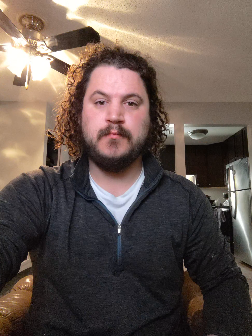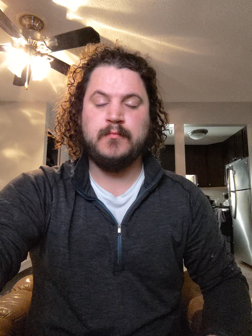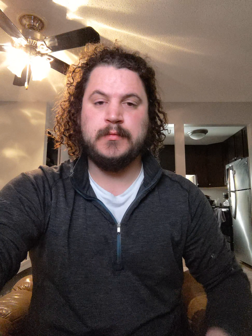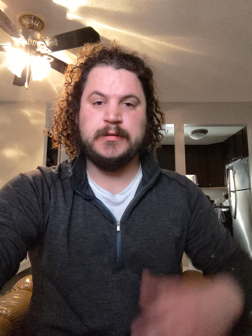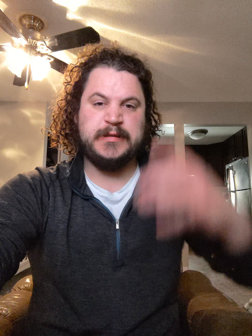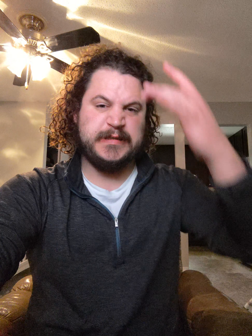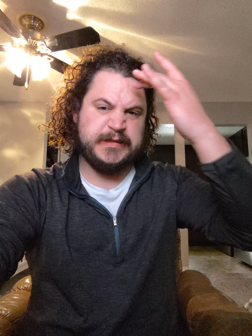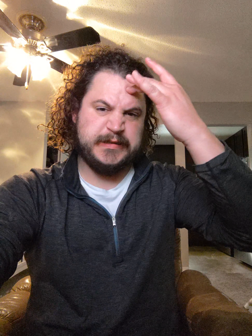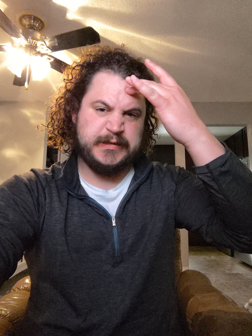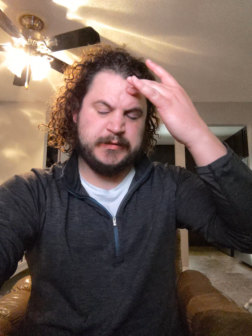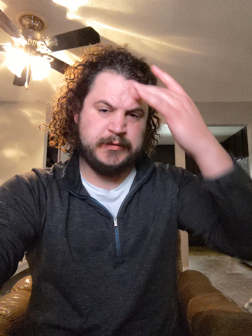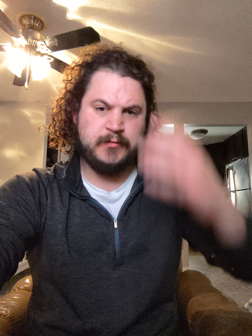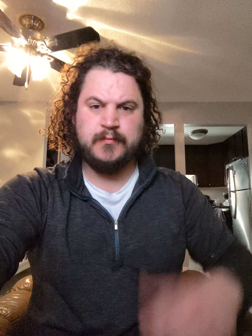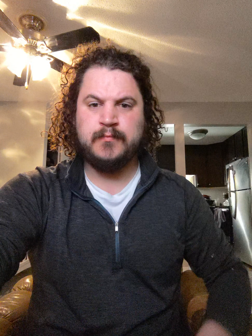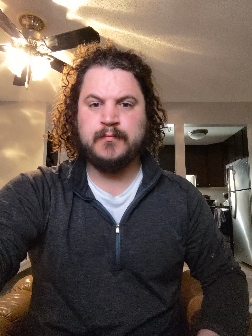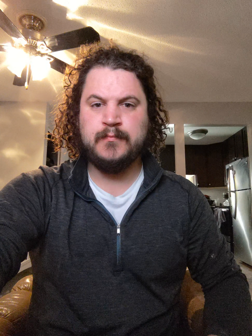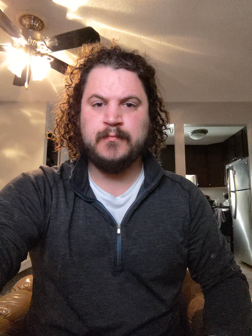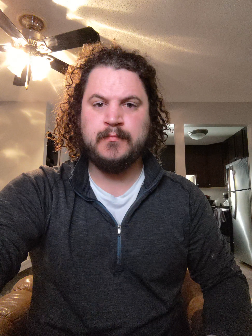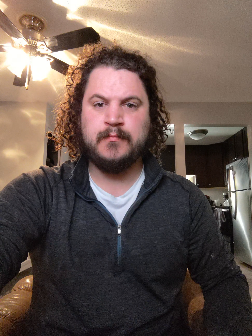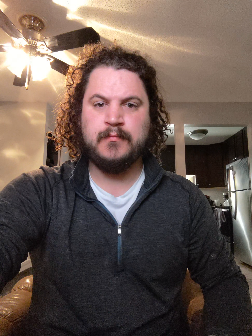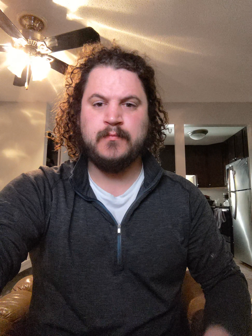sick